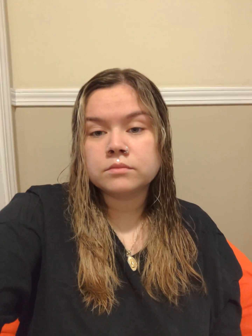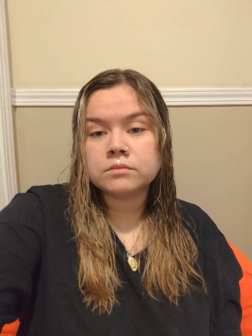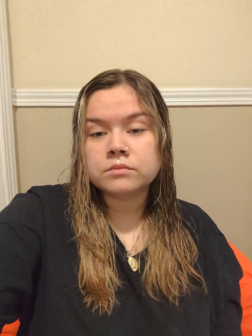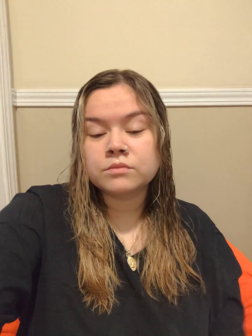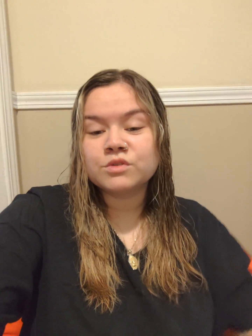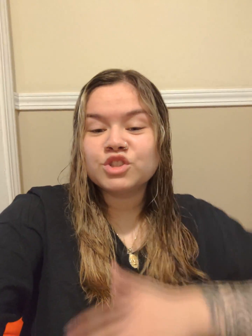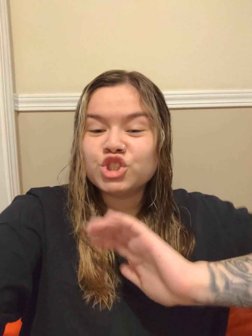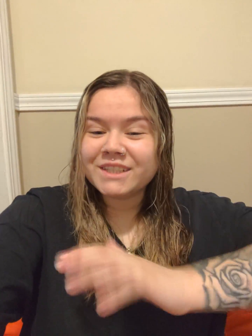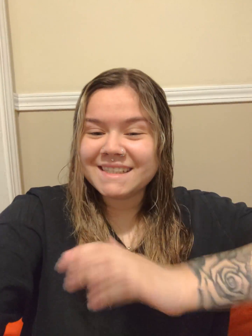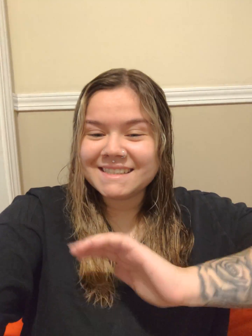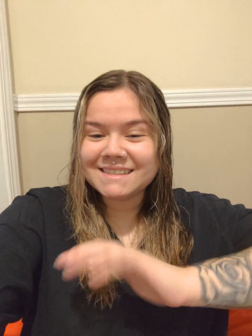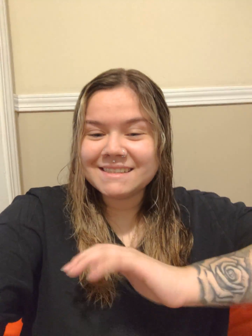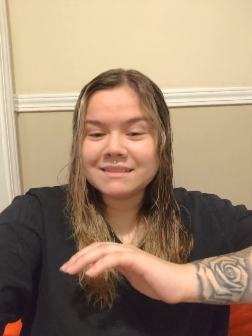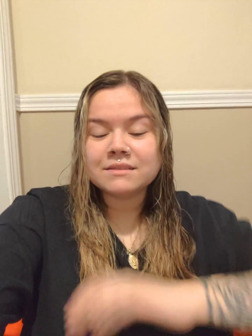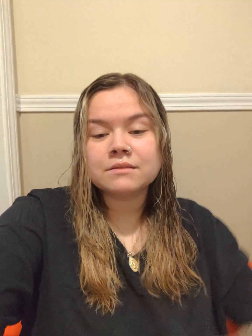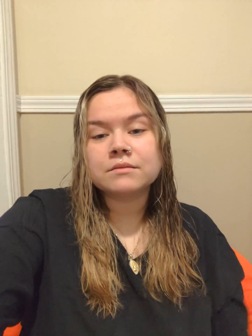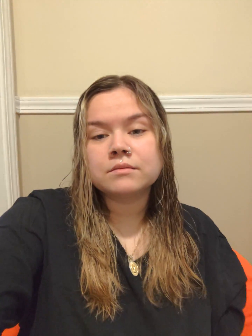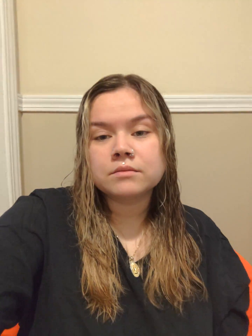cheese